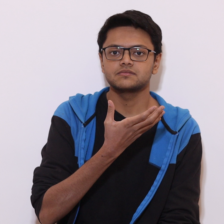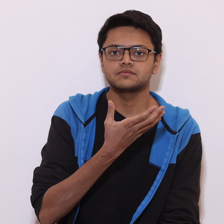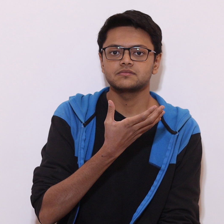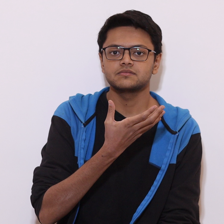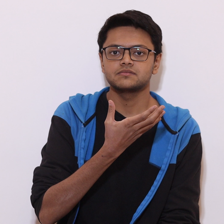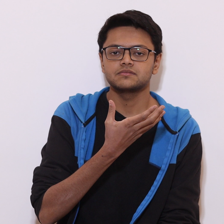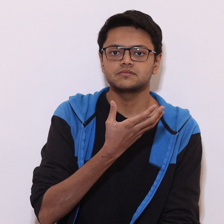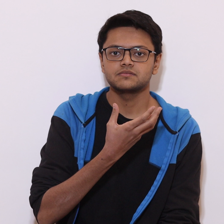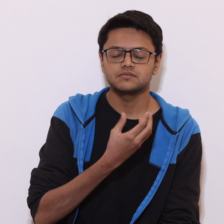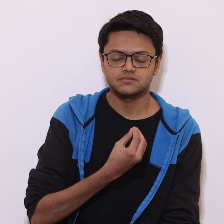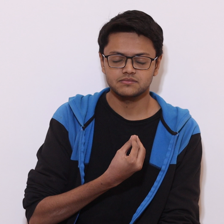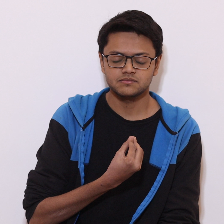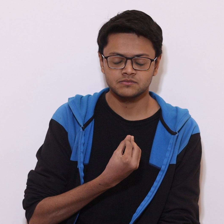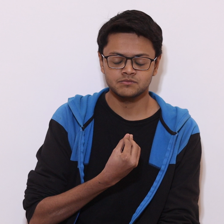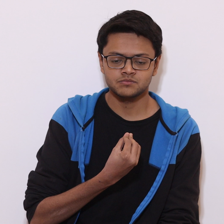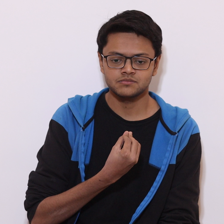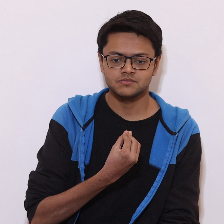sad